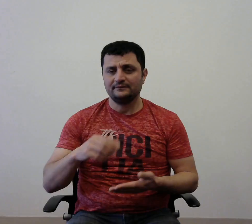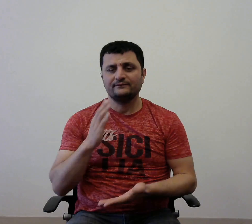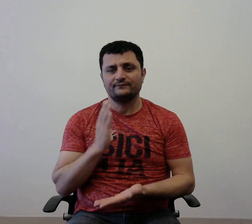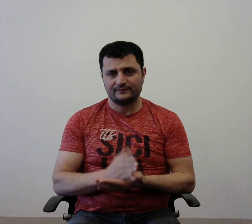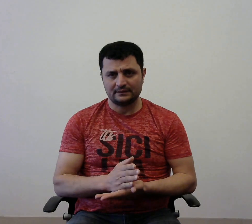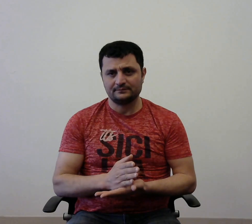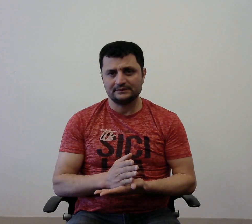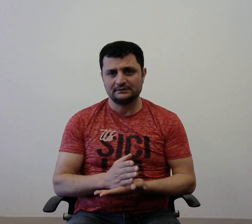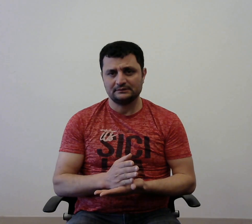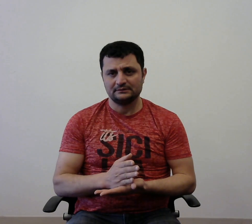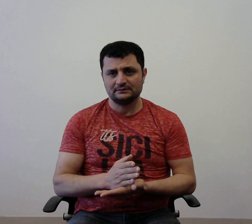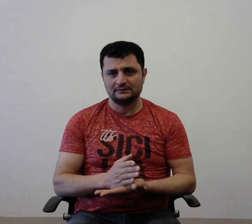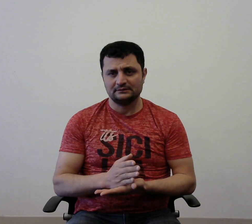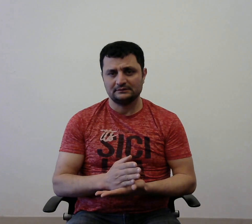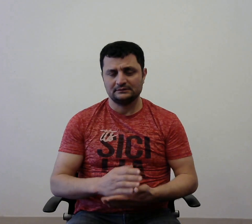var